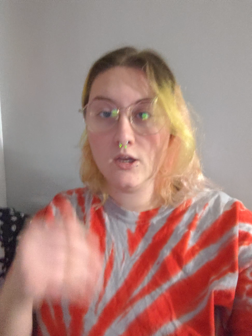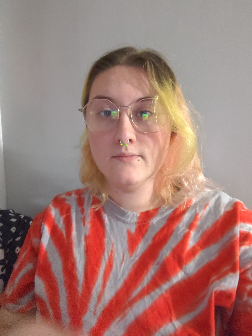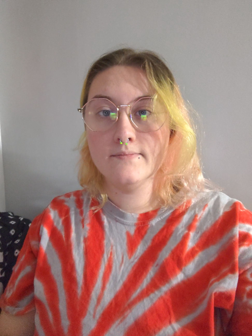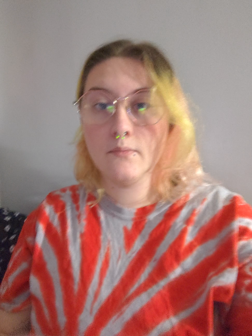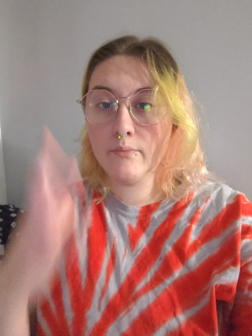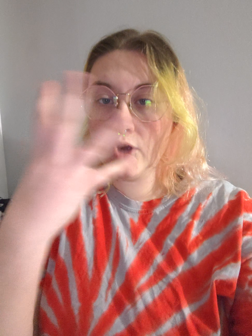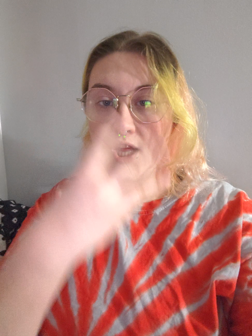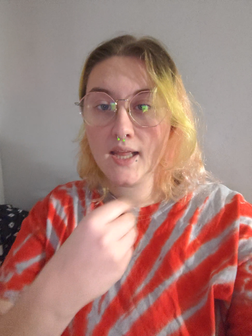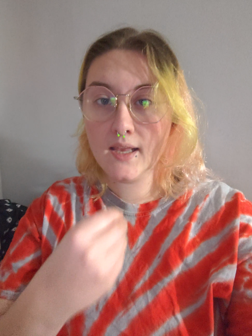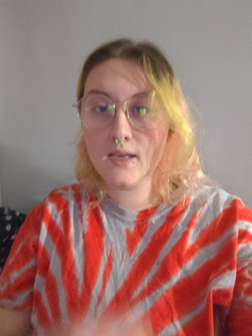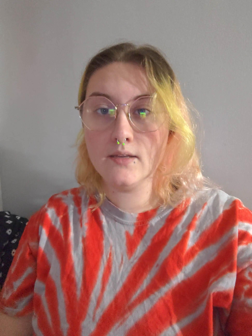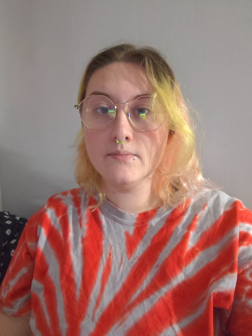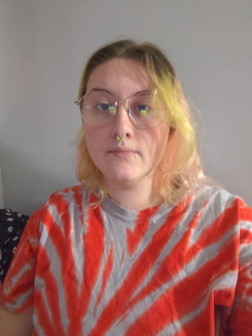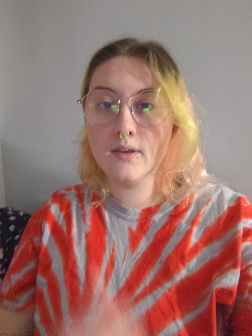pretty